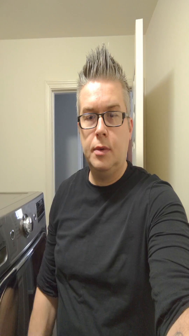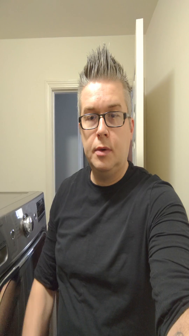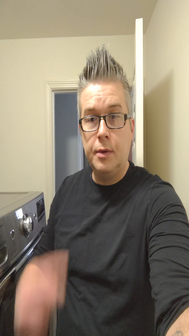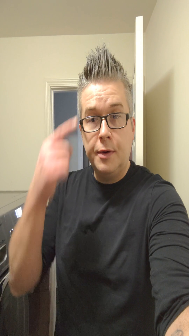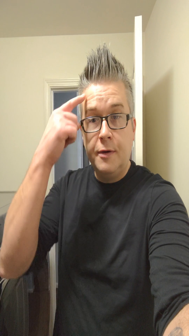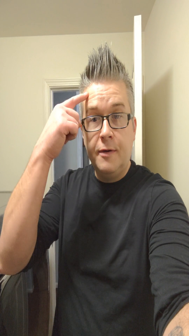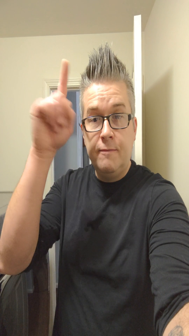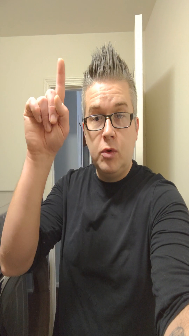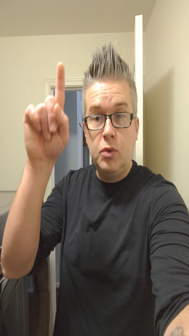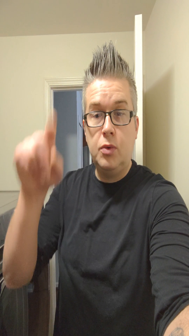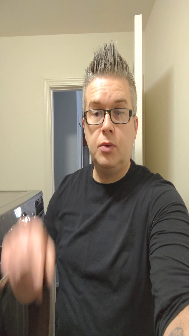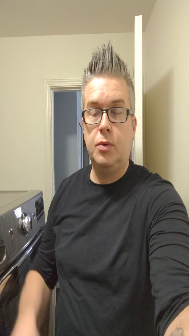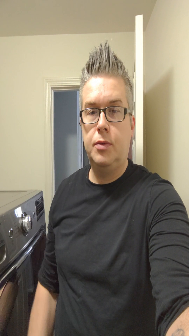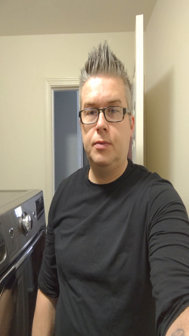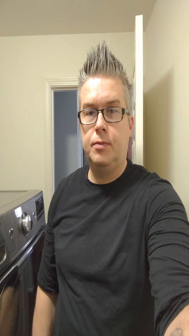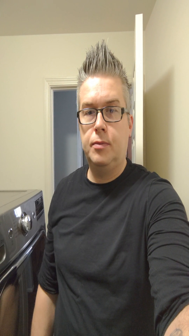for